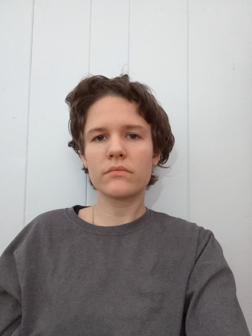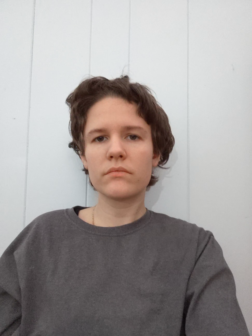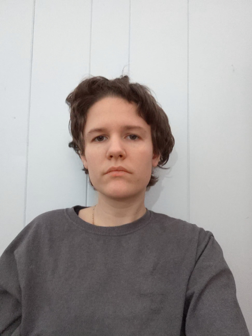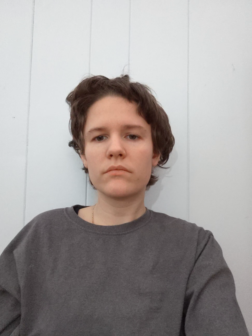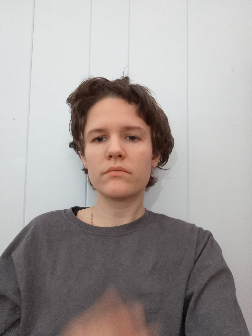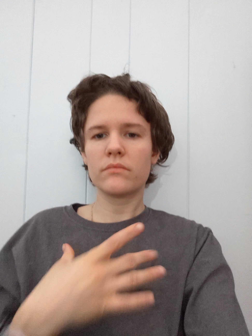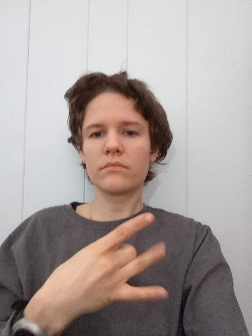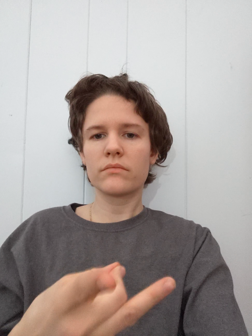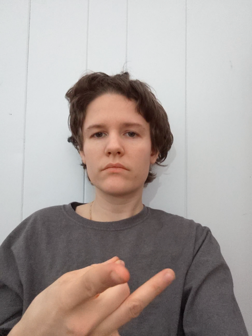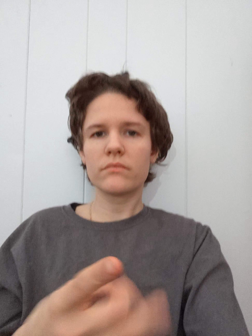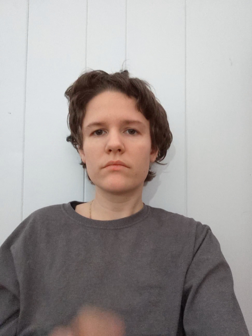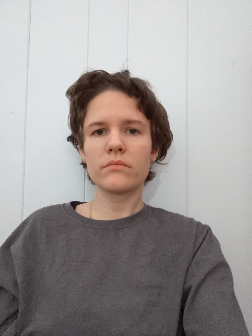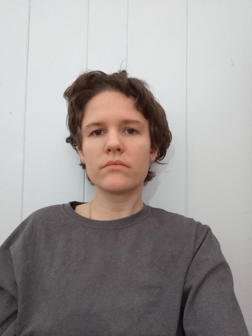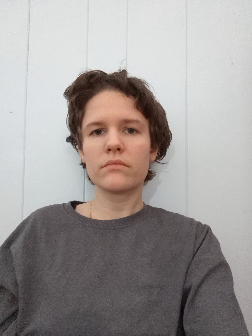like